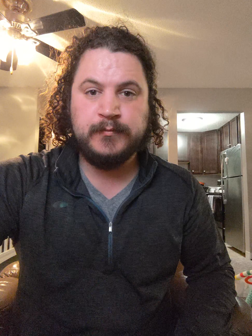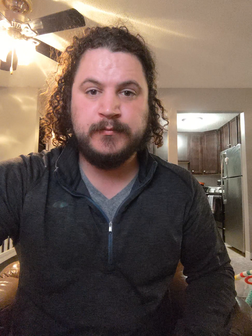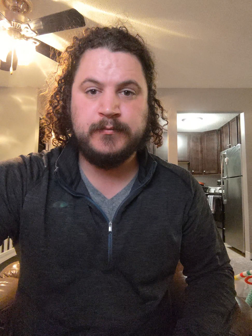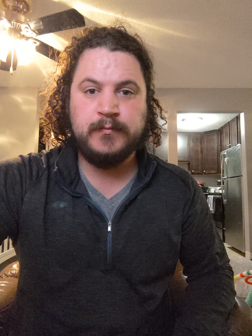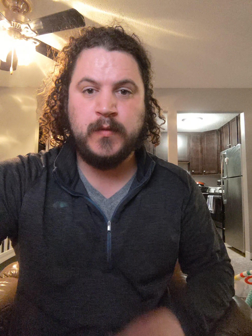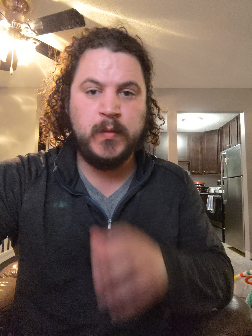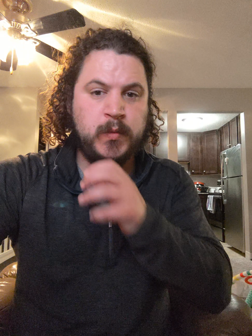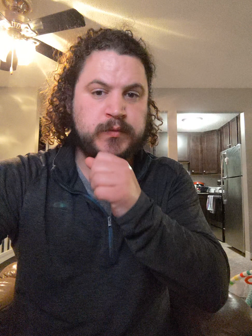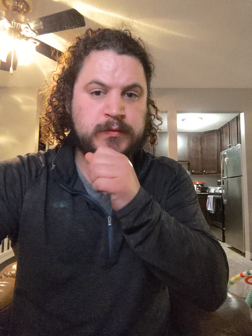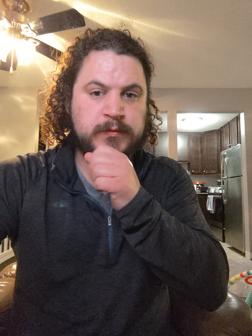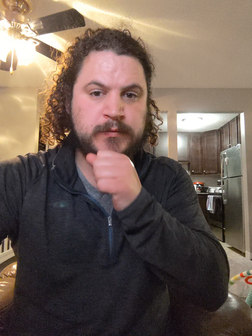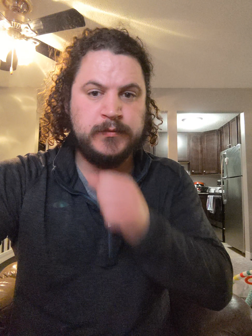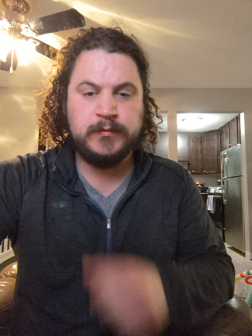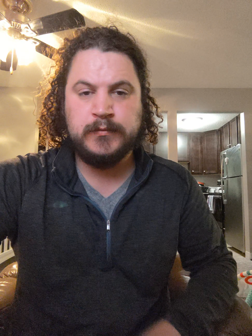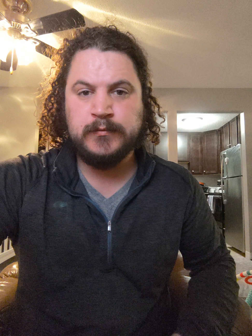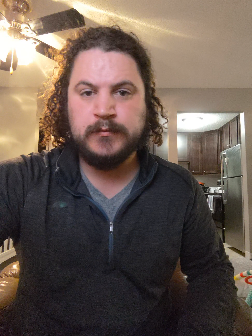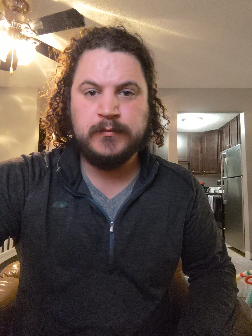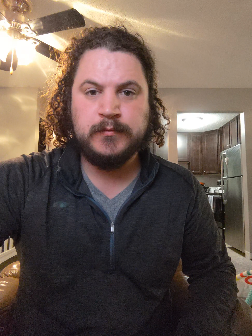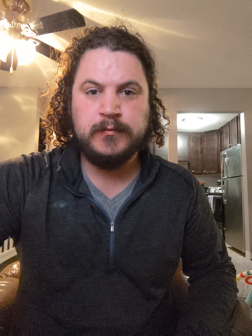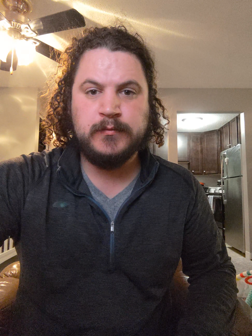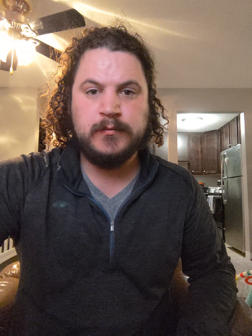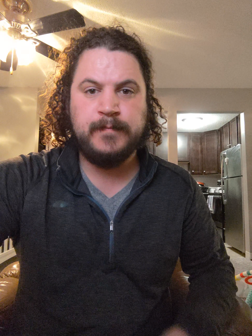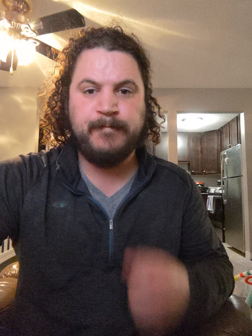orange